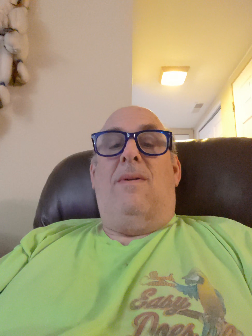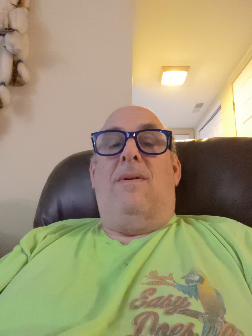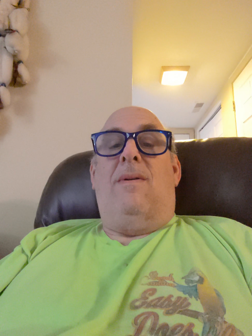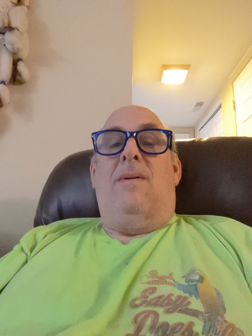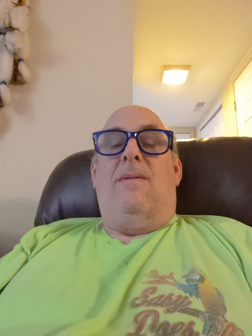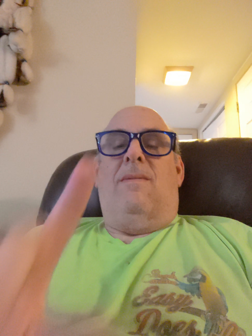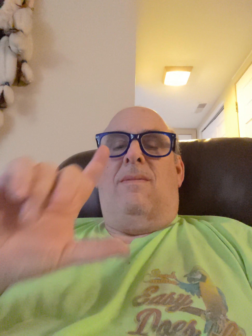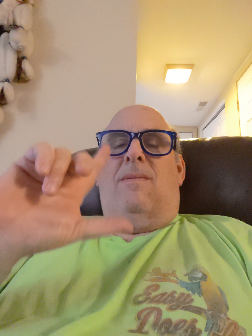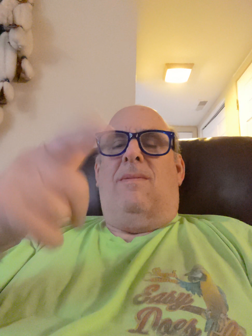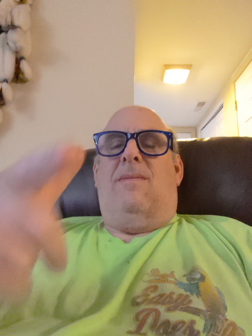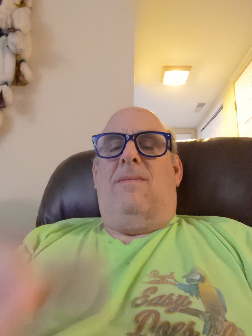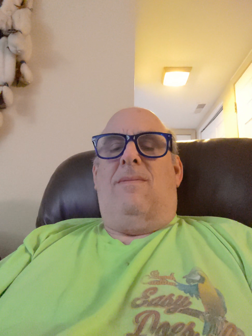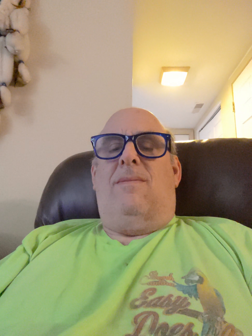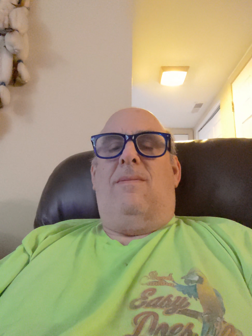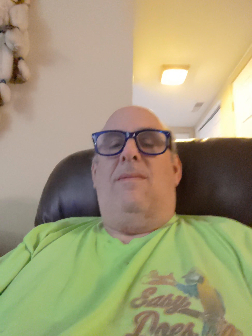later